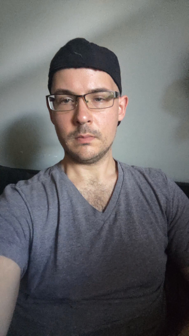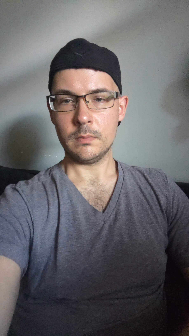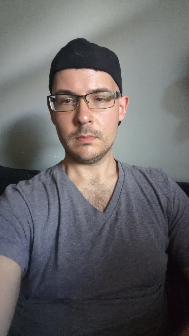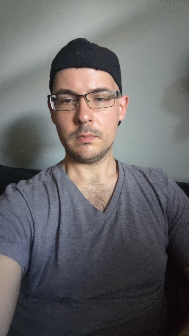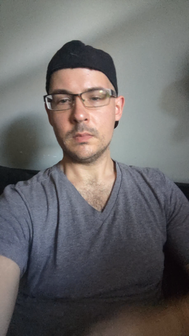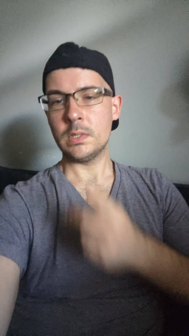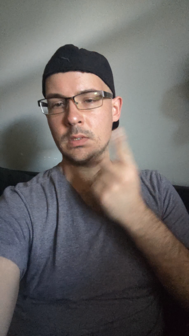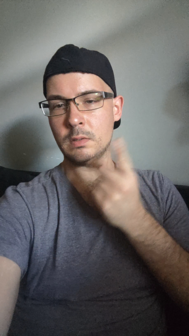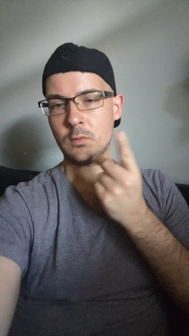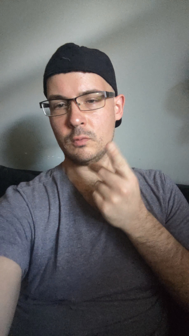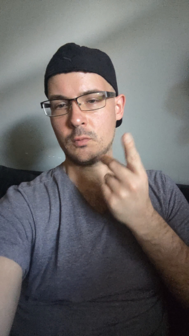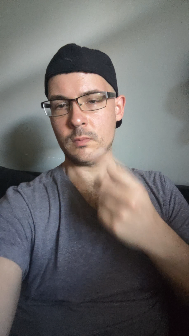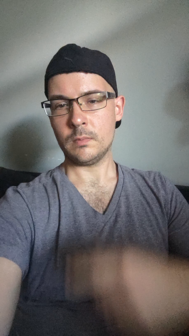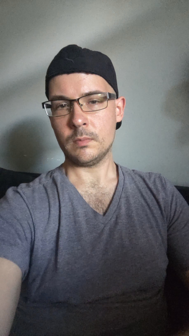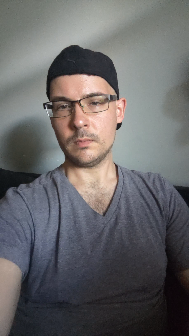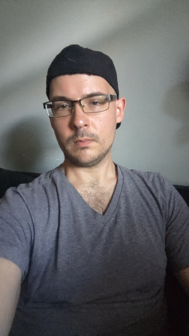dinner